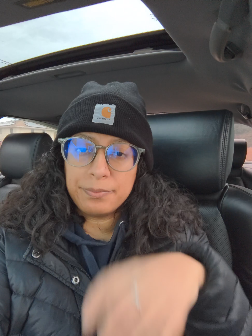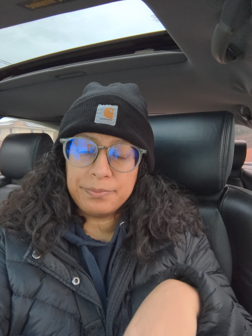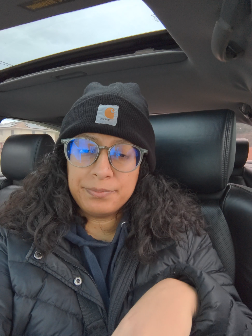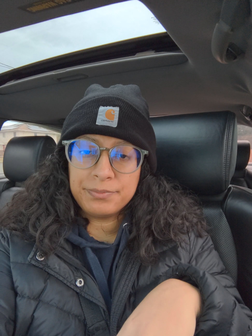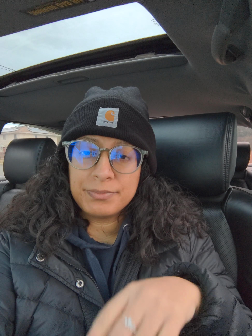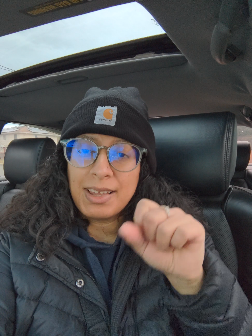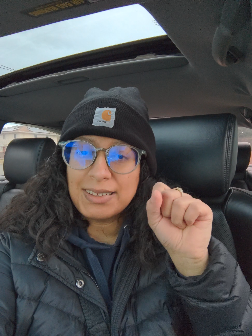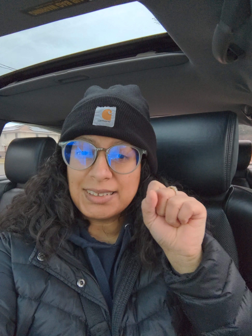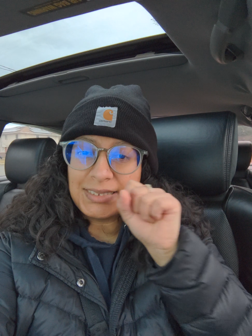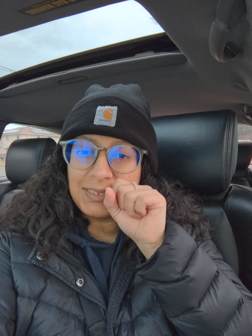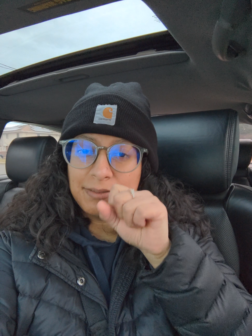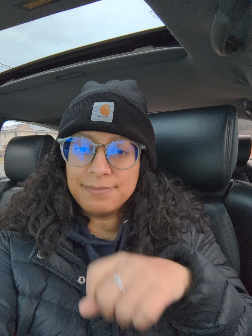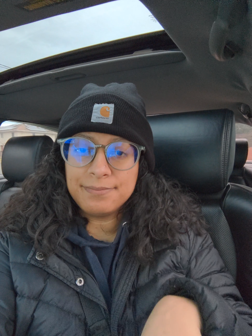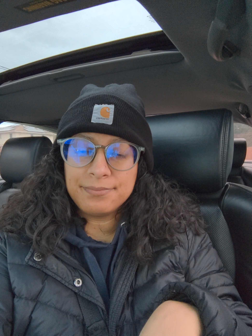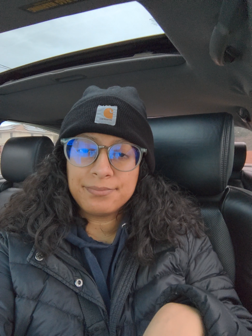carrot